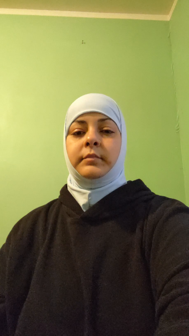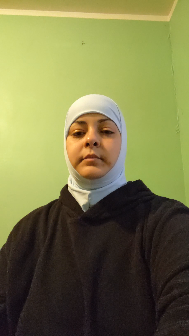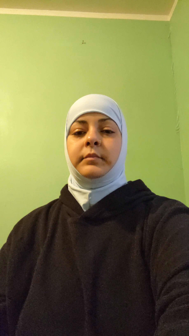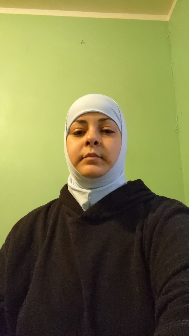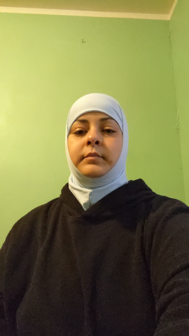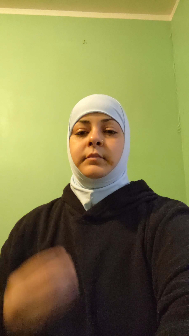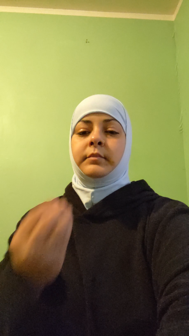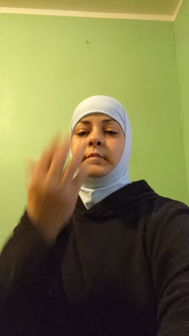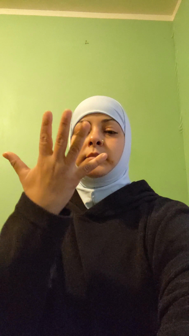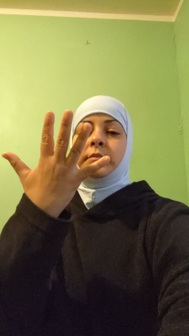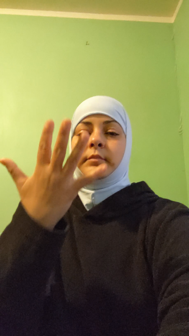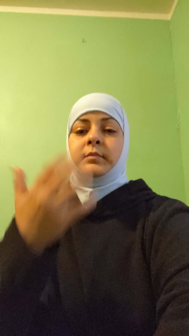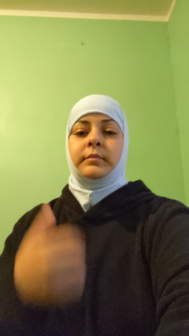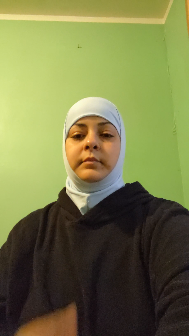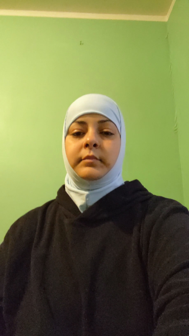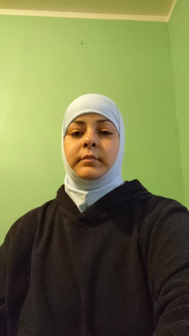plants